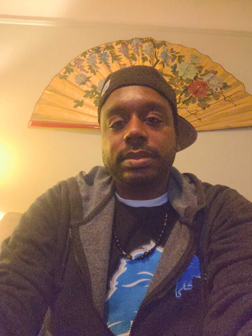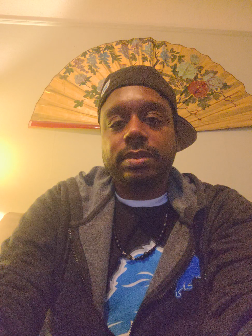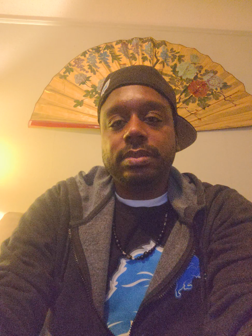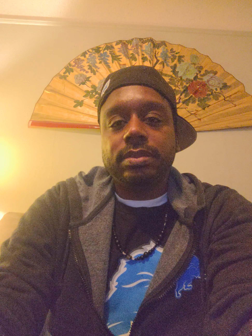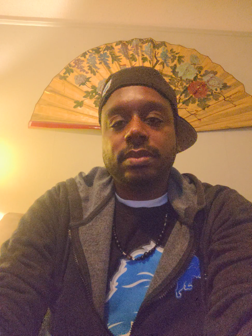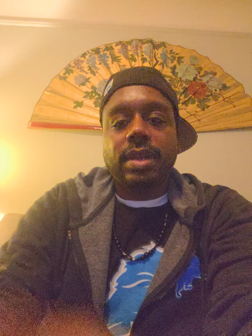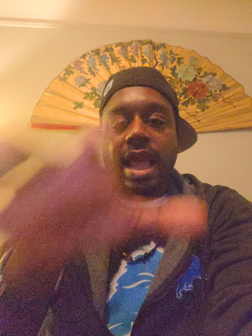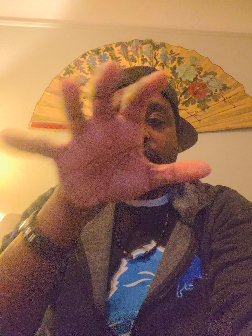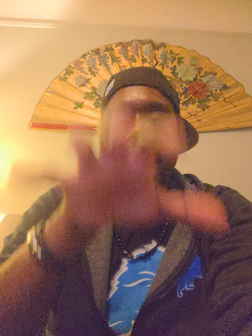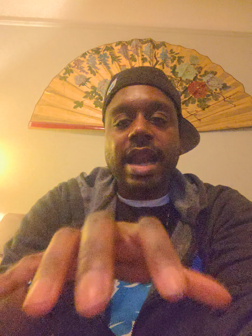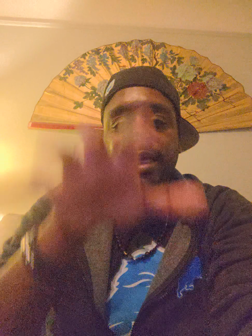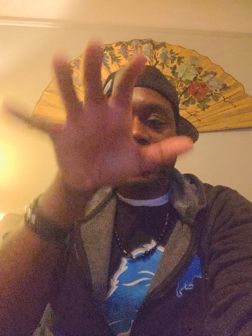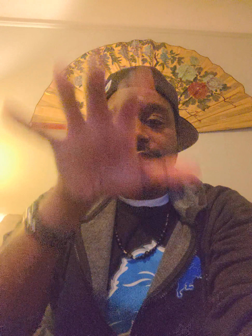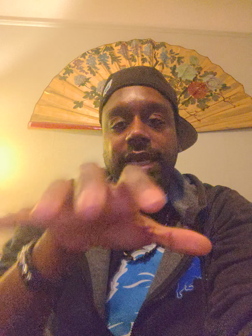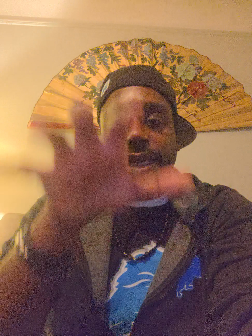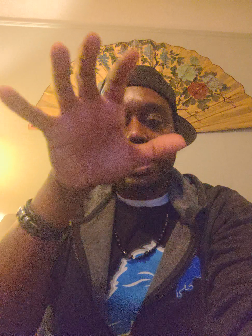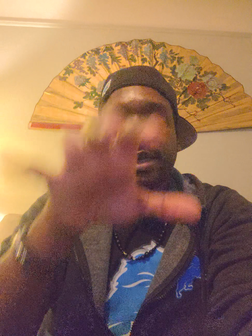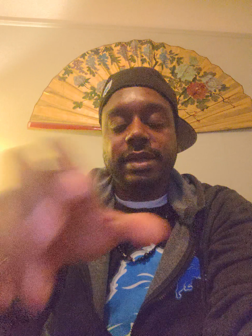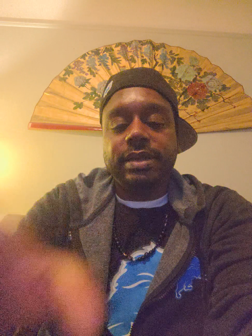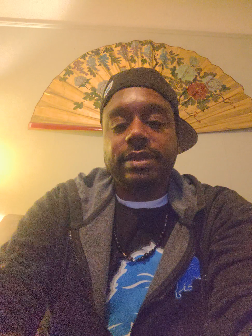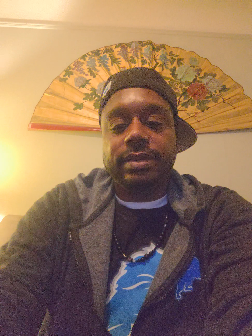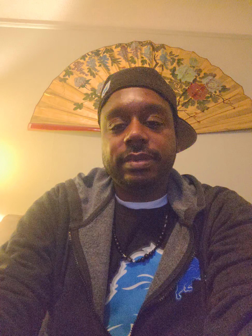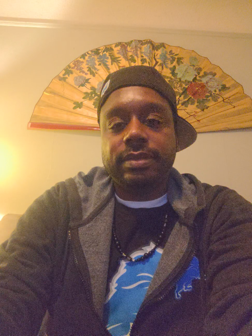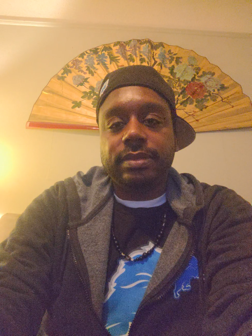alligator